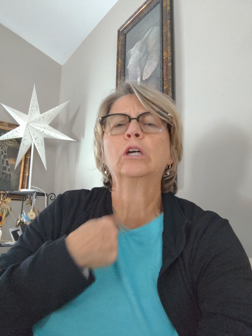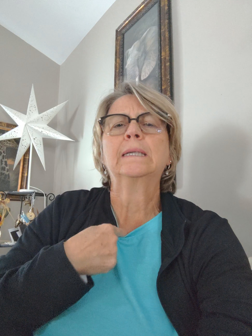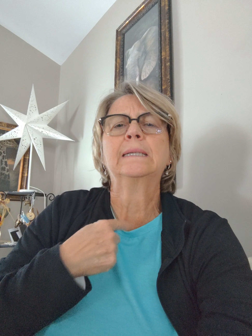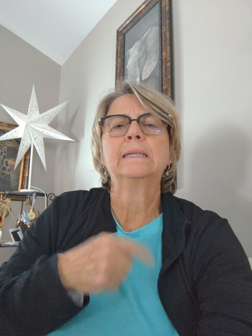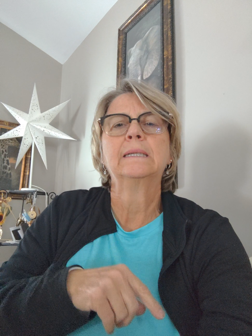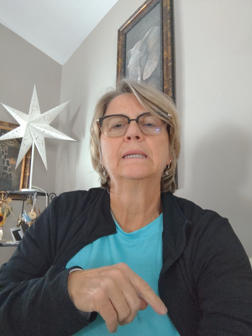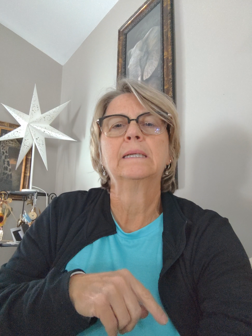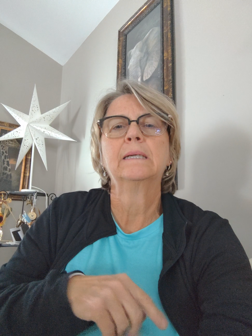thirsty